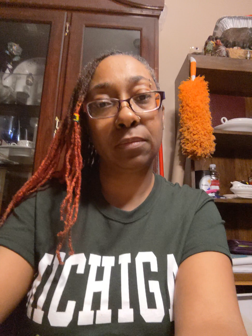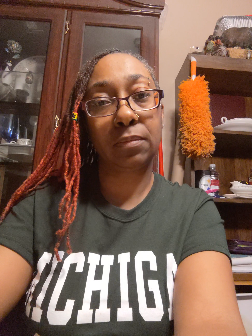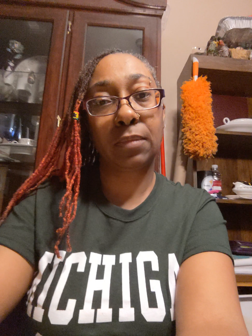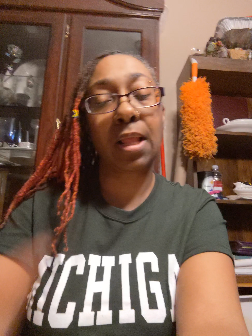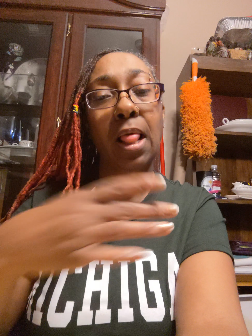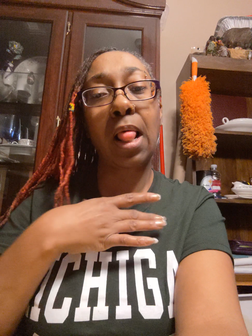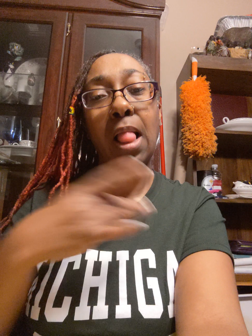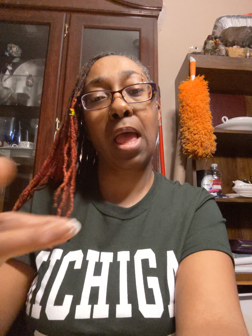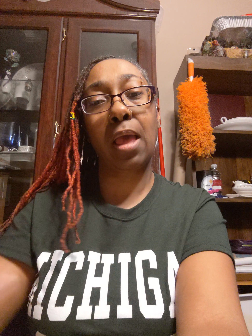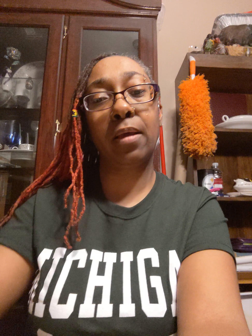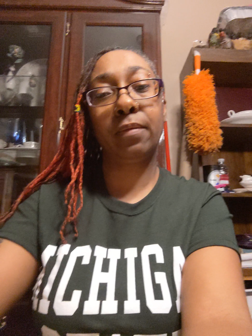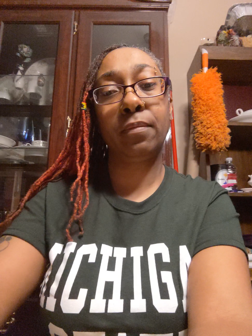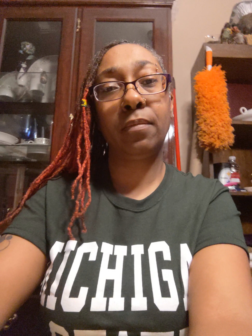like